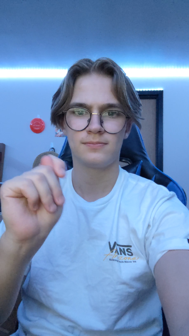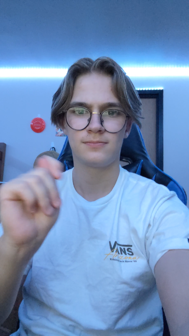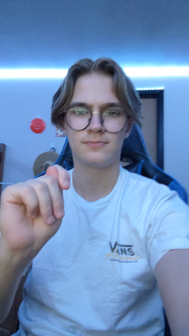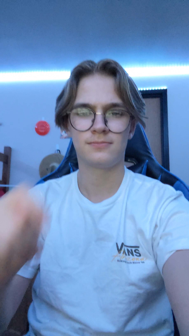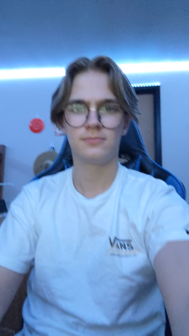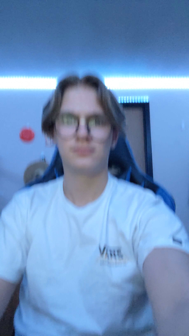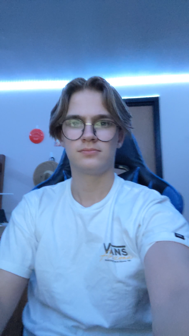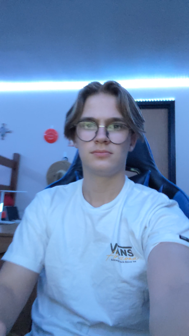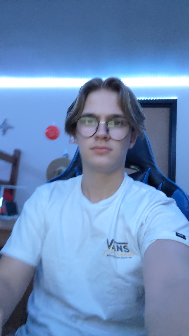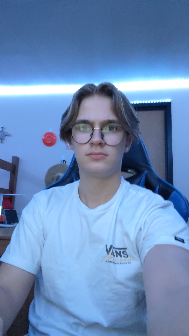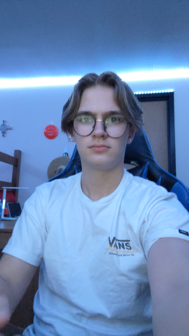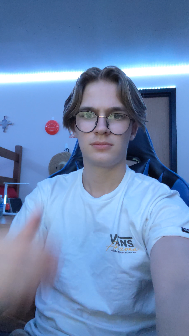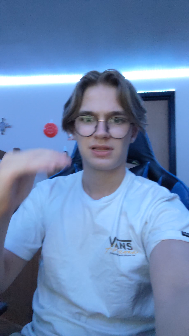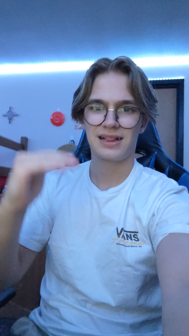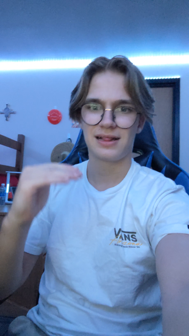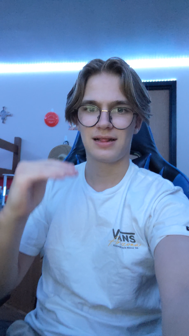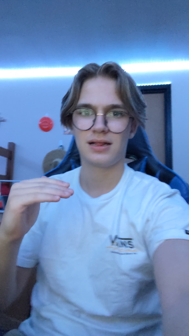little